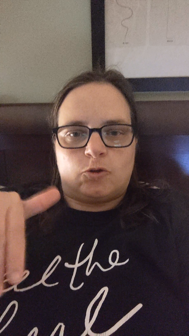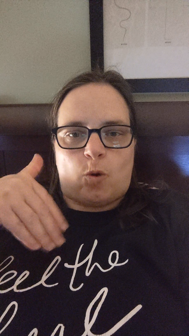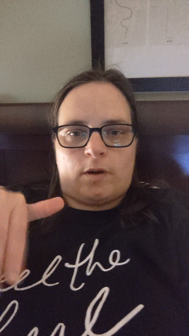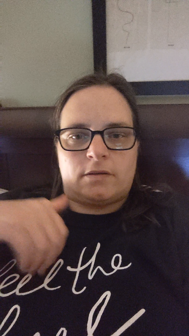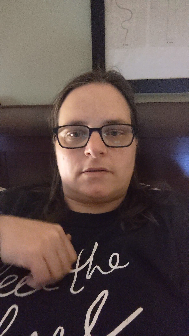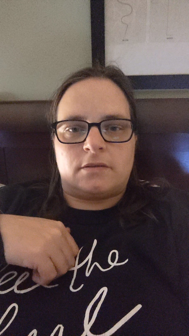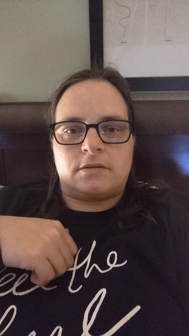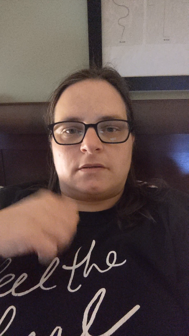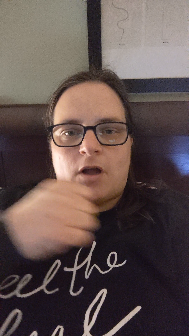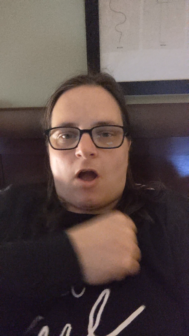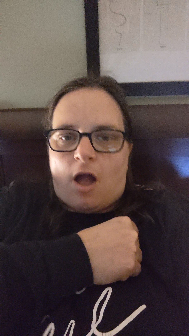hug